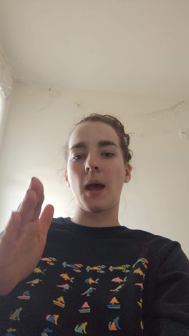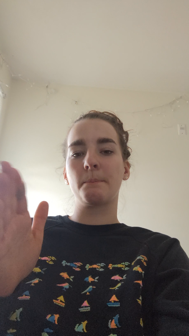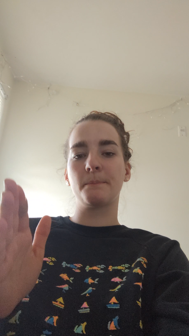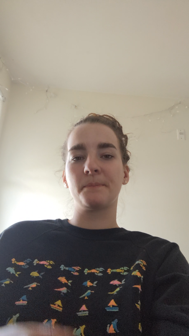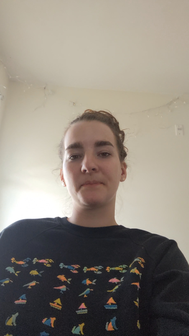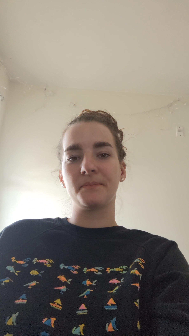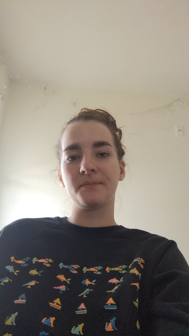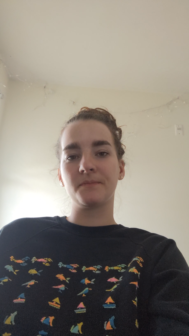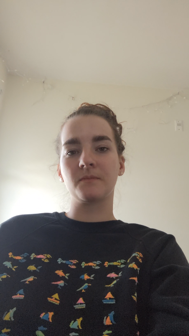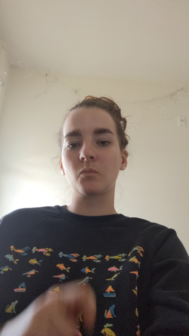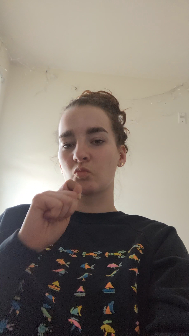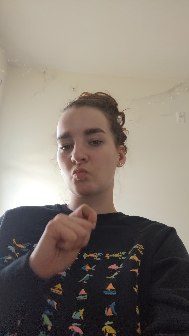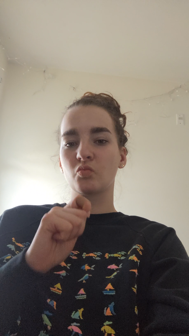popsicle